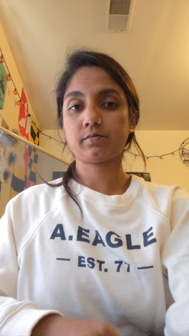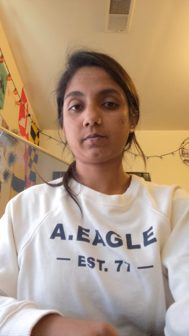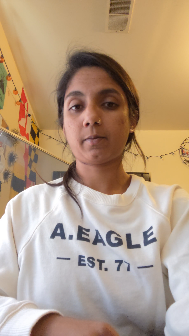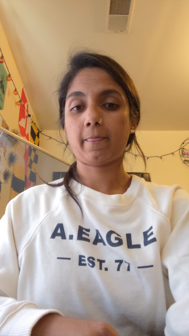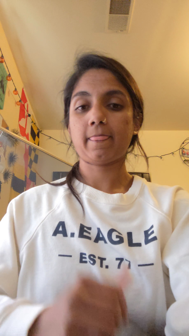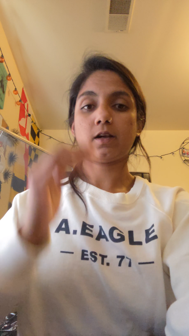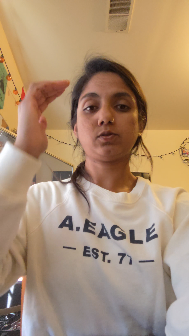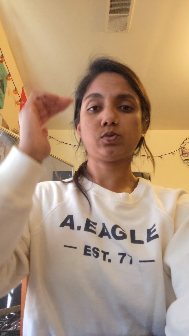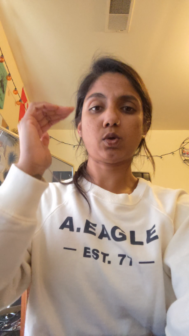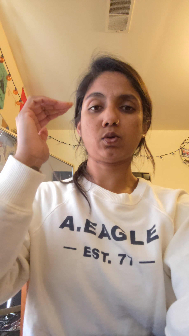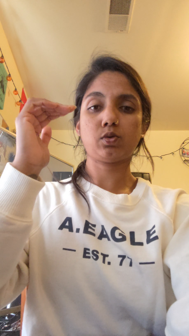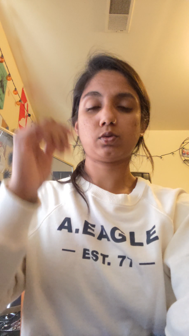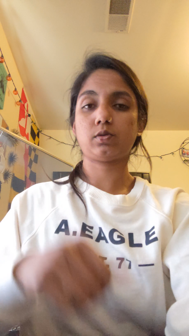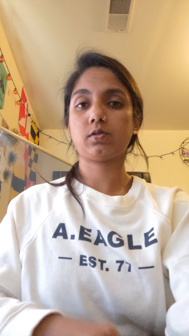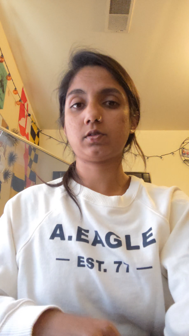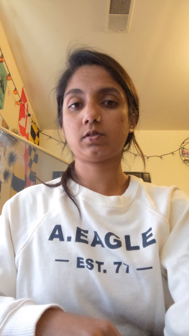short